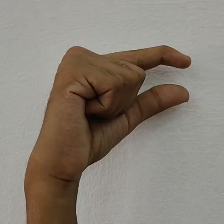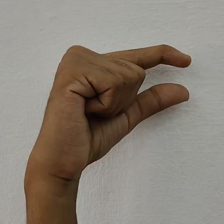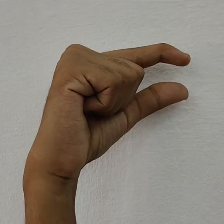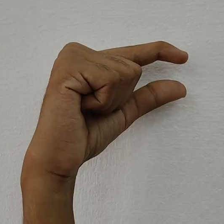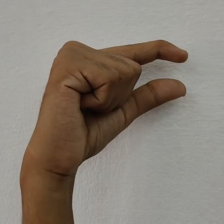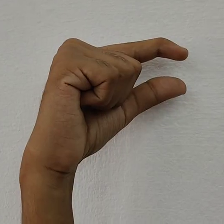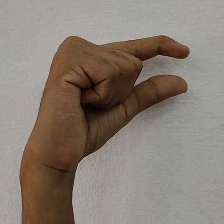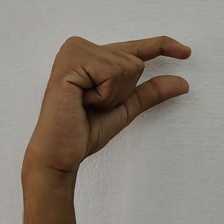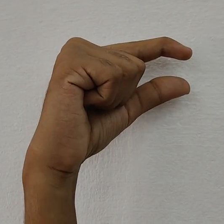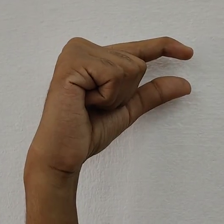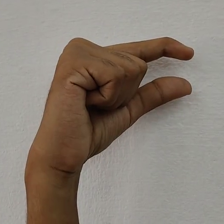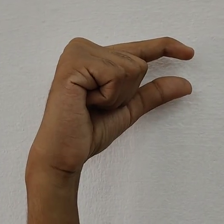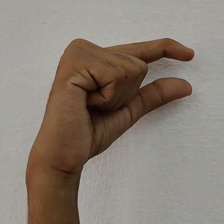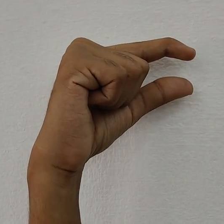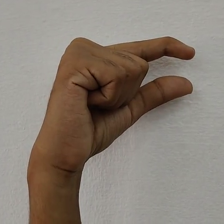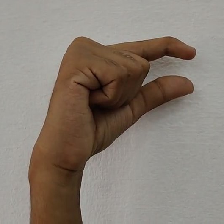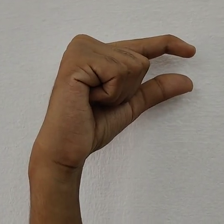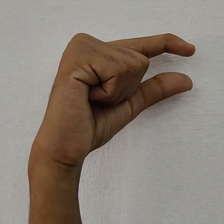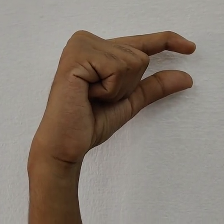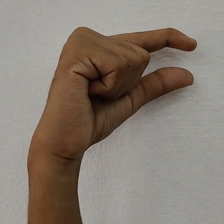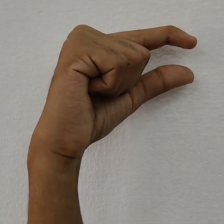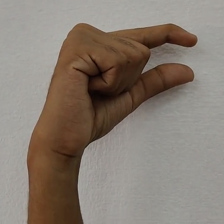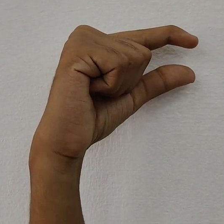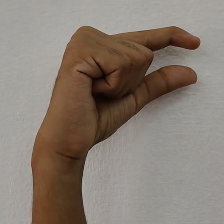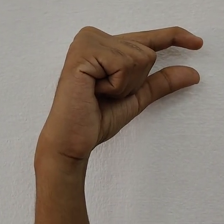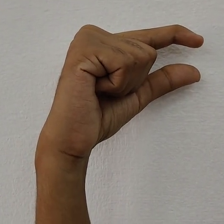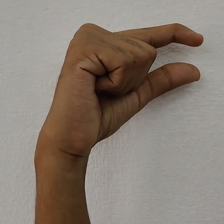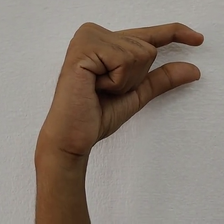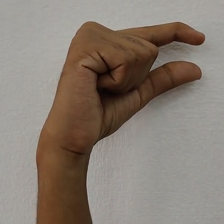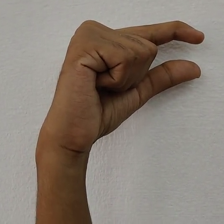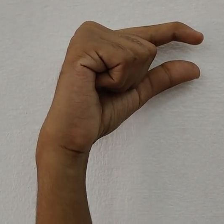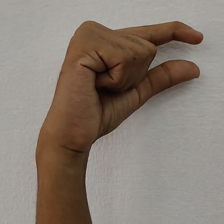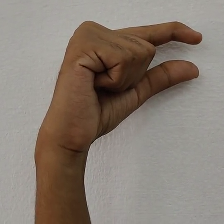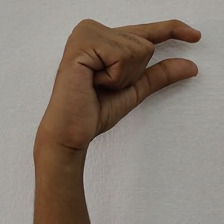ഉ